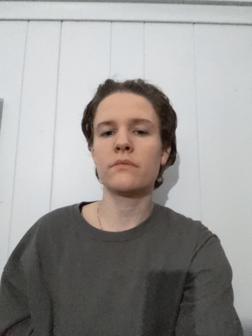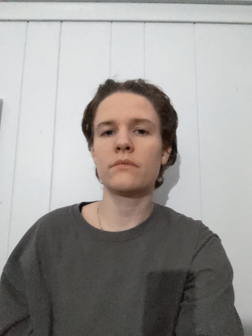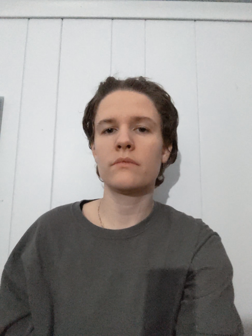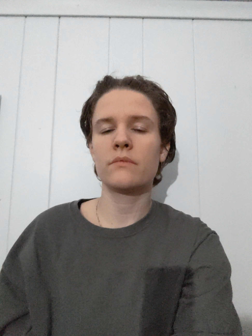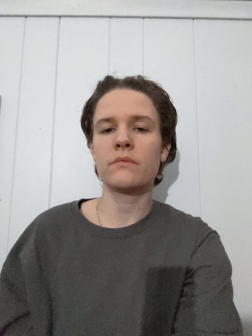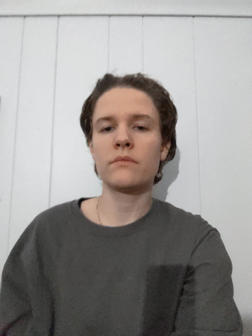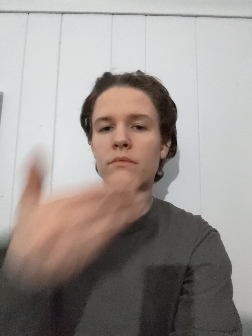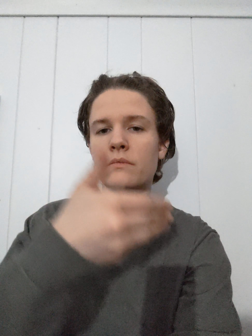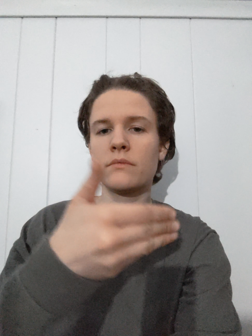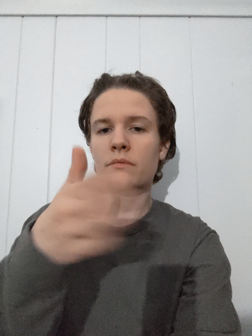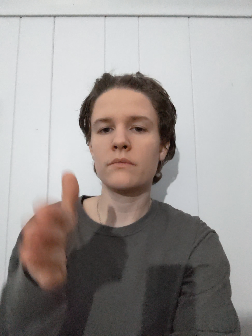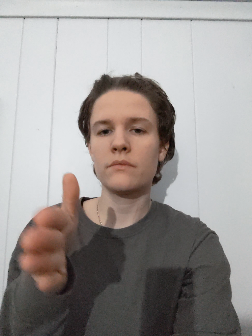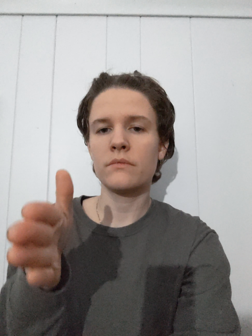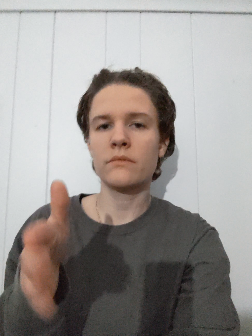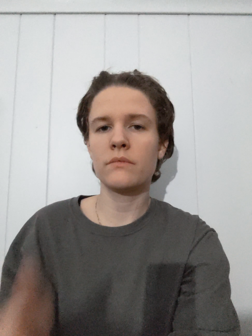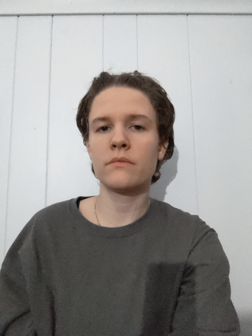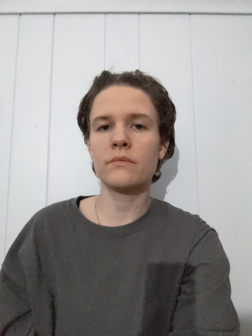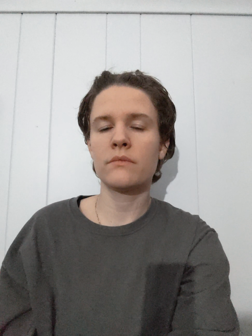room